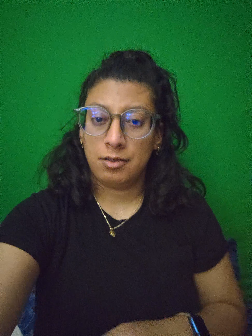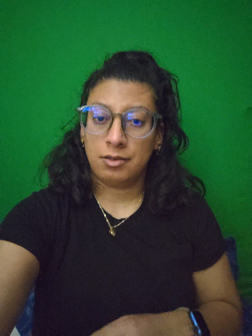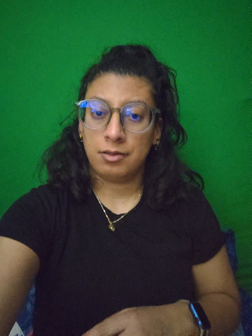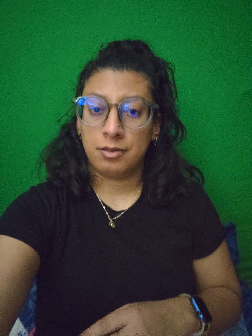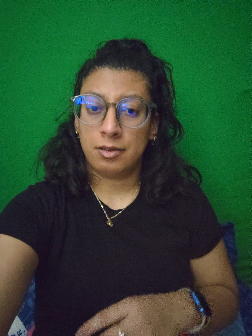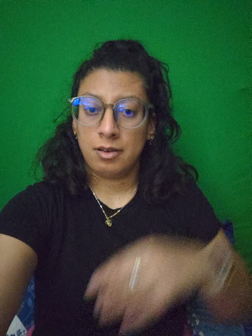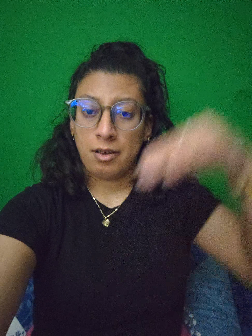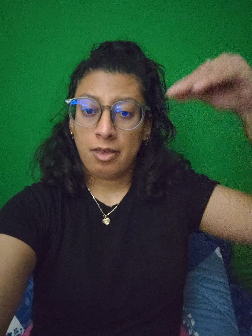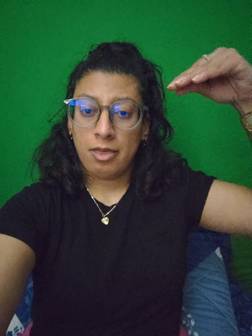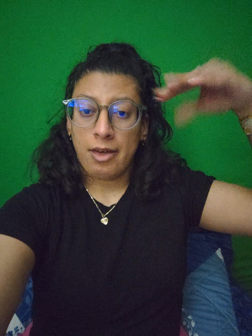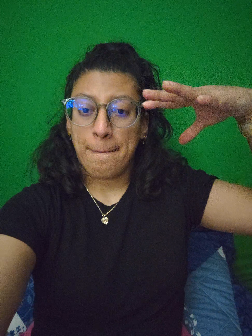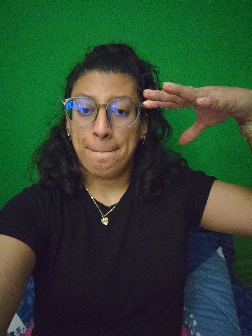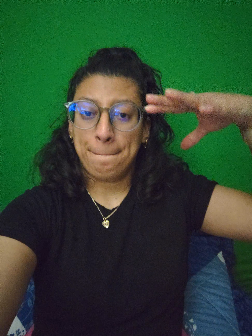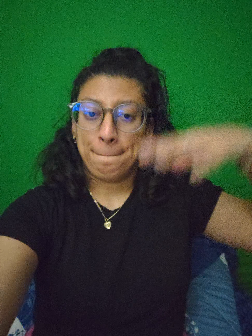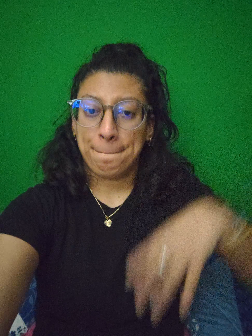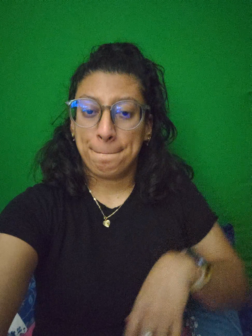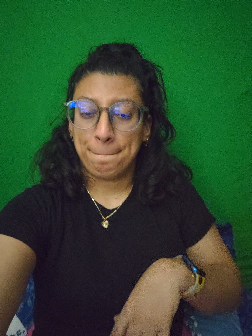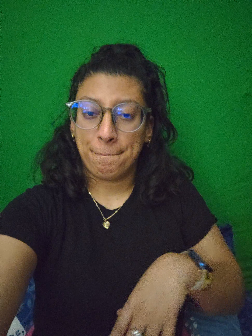lamp